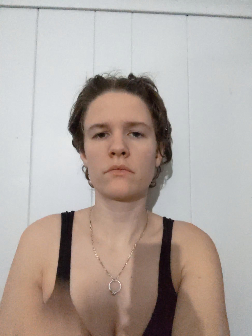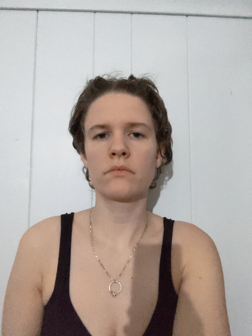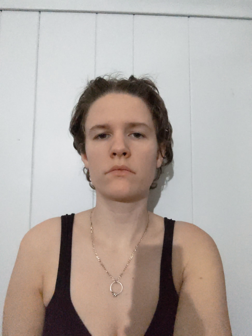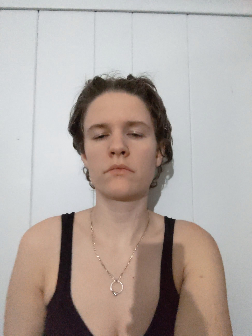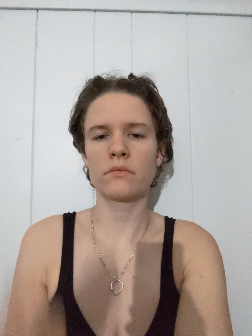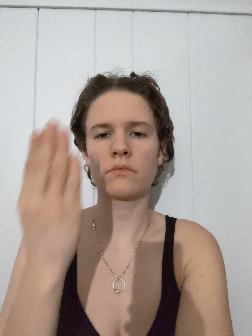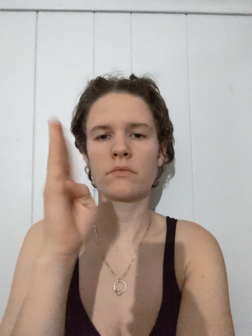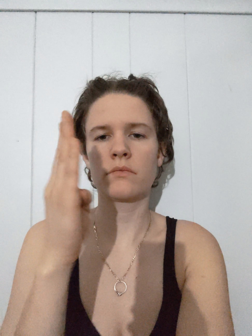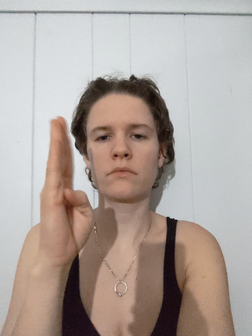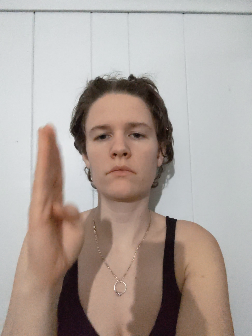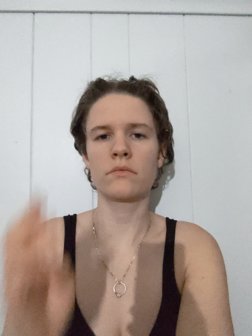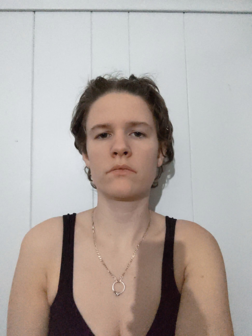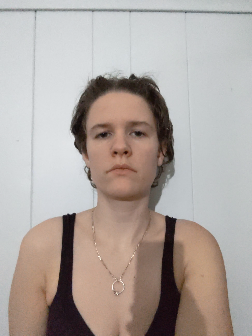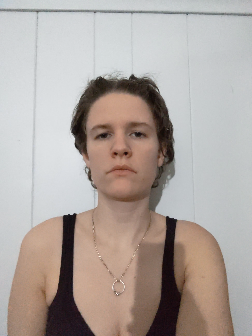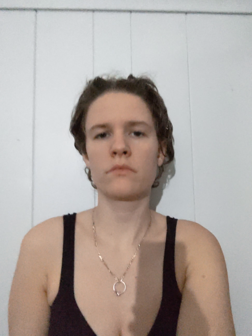blue